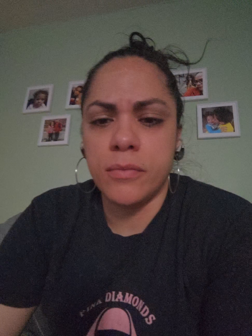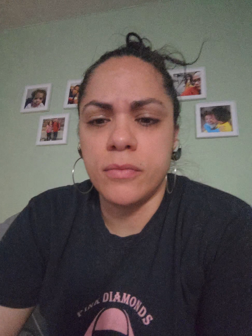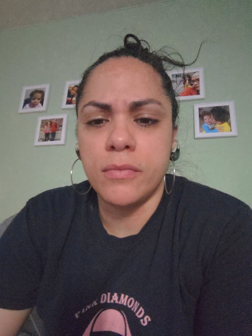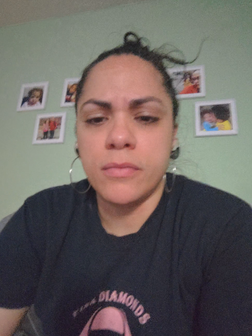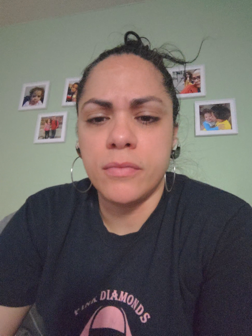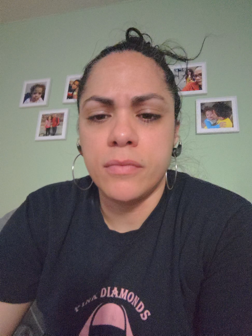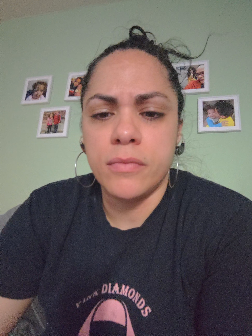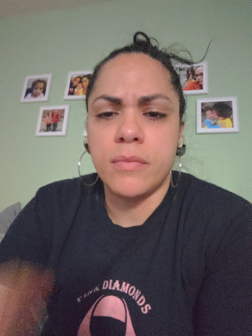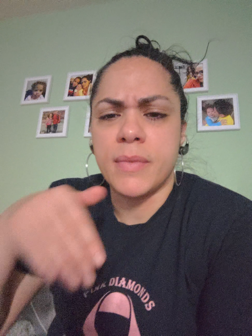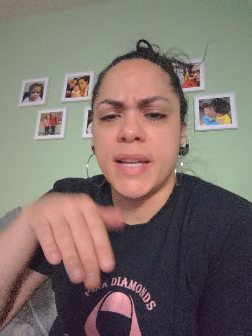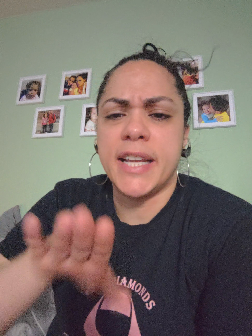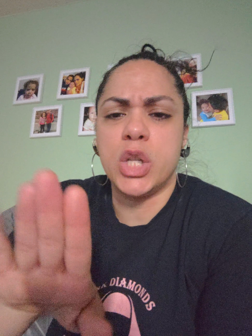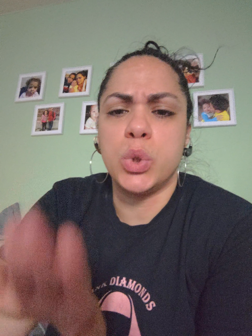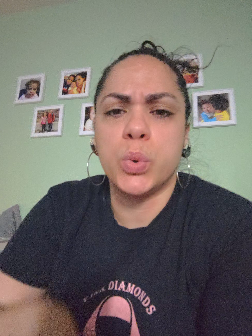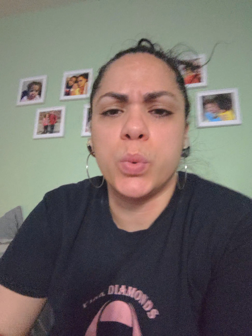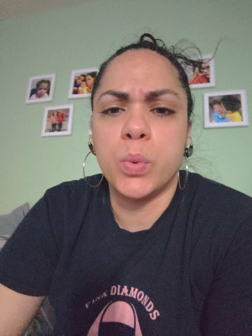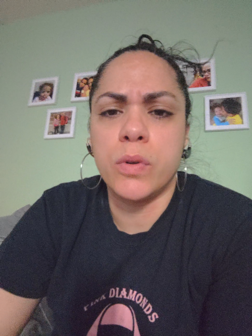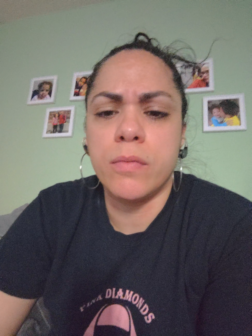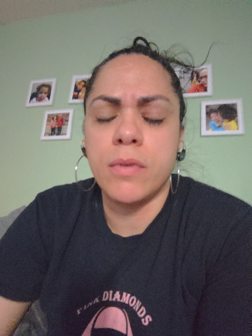into